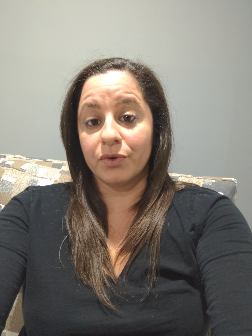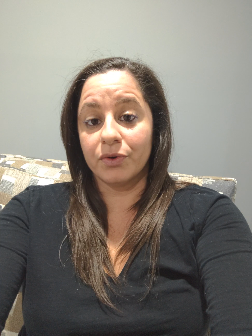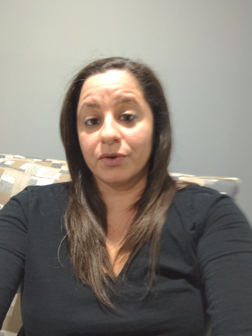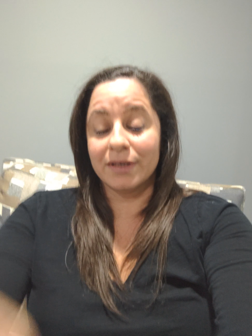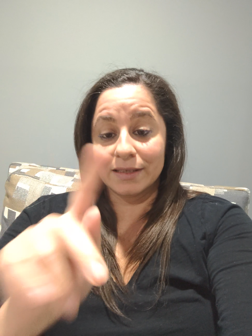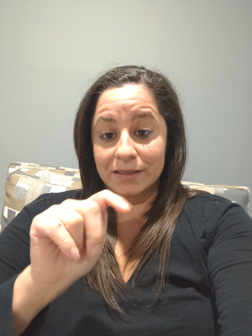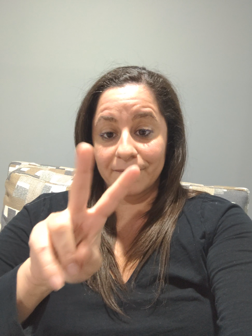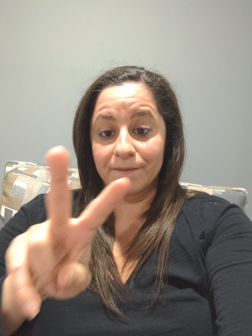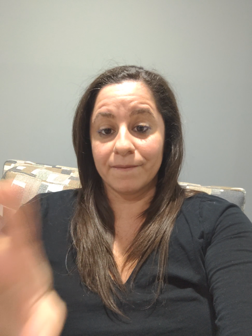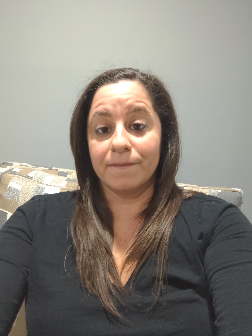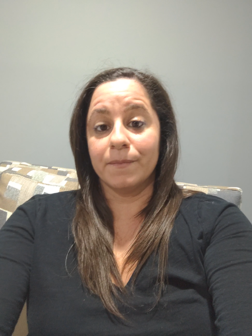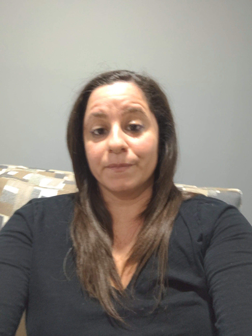TV